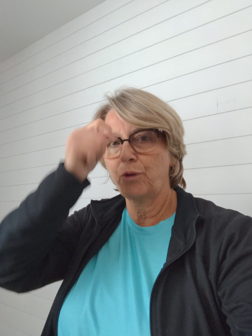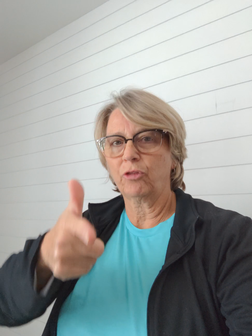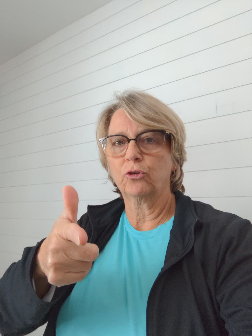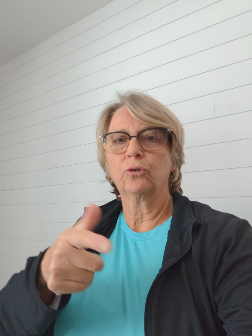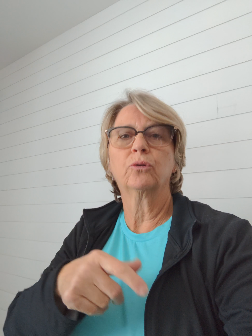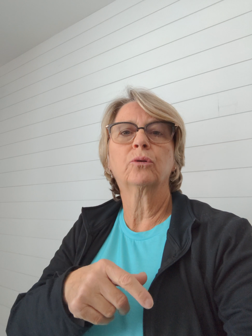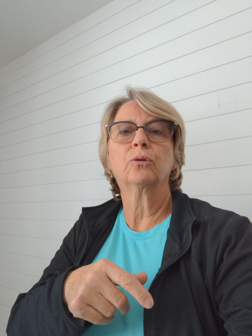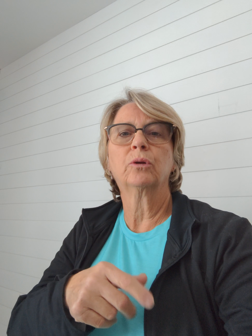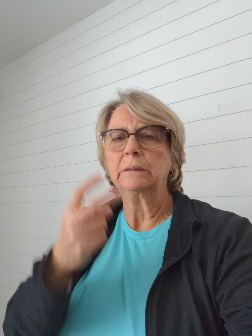brother